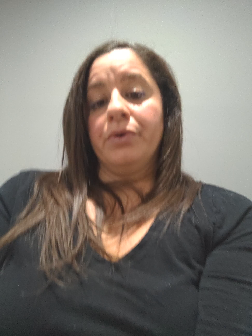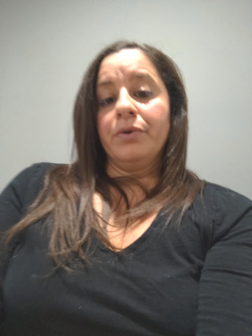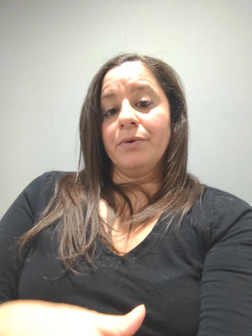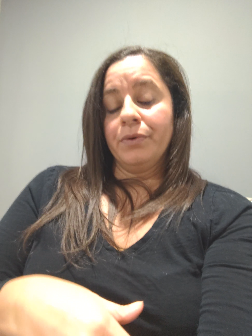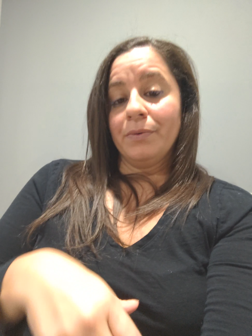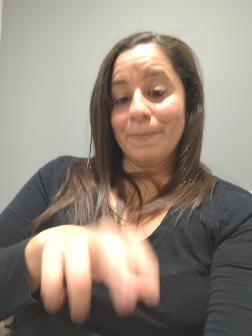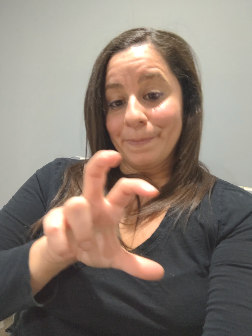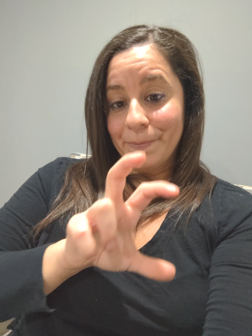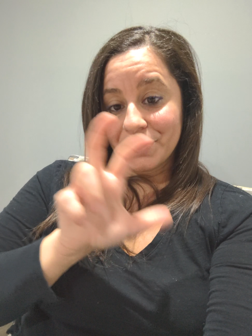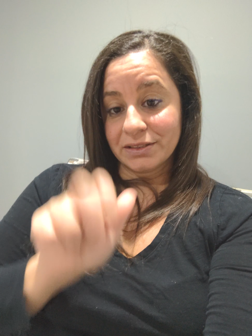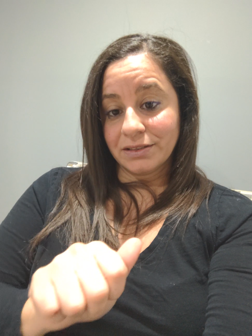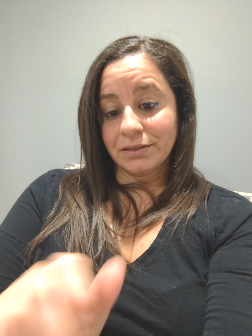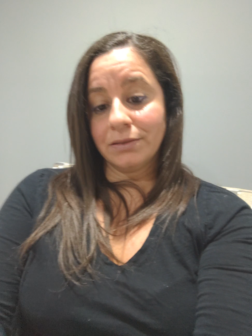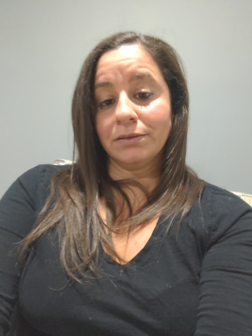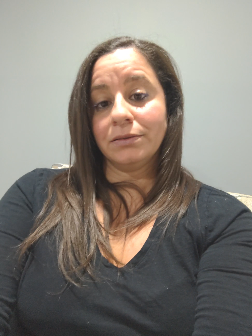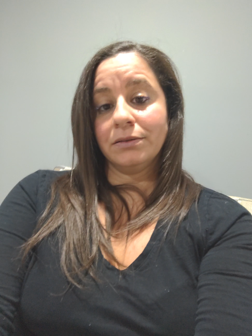pizza